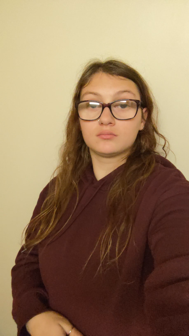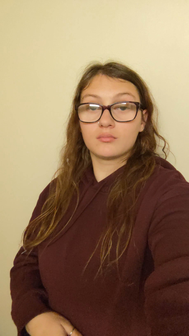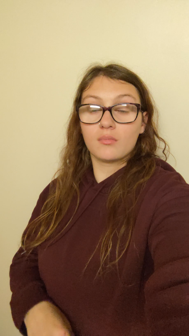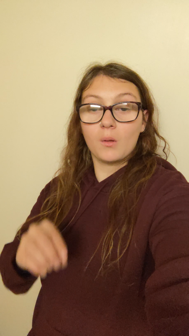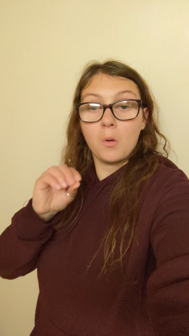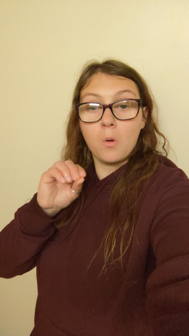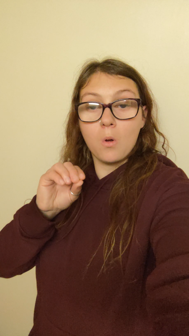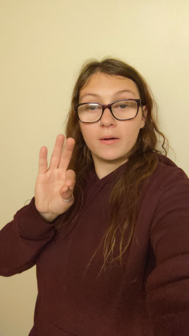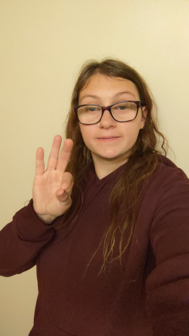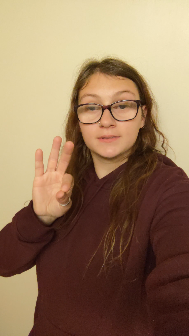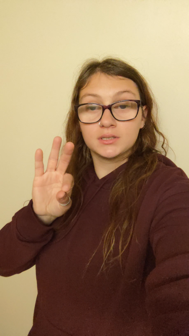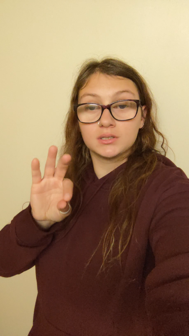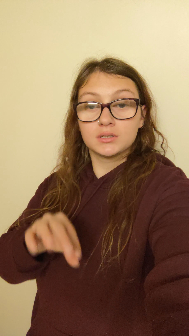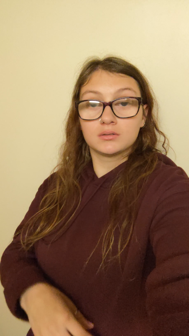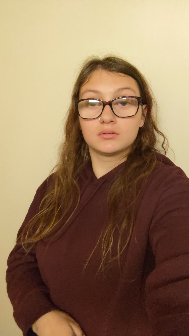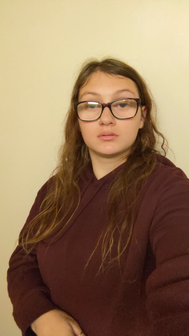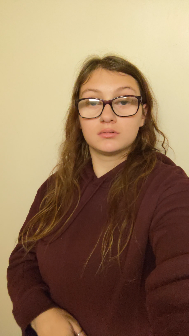of